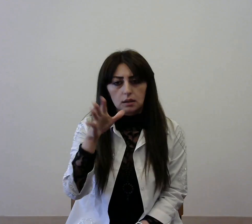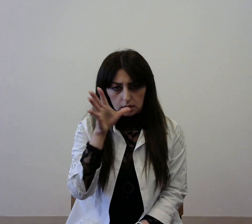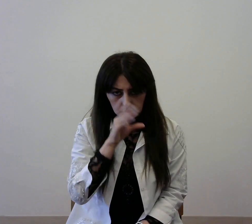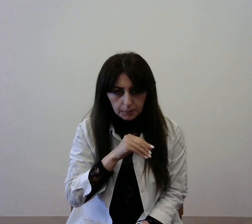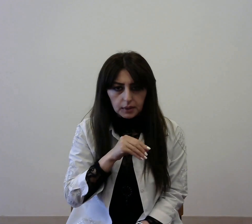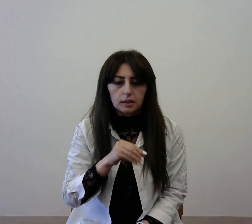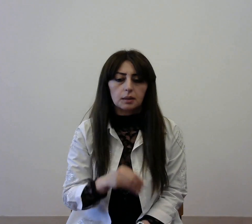bilər